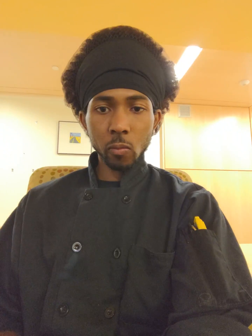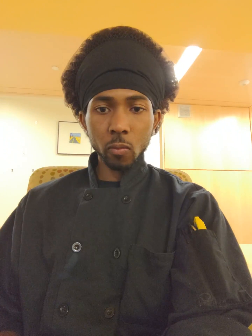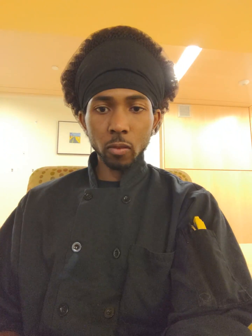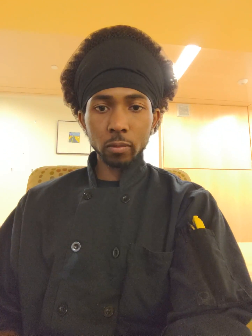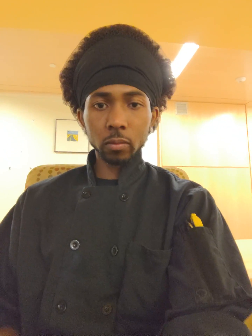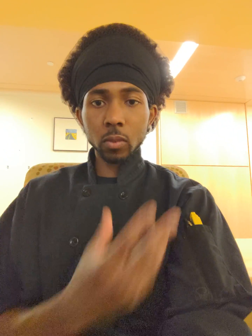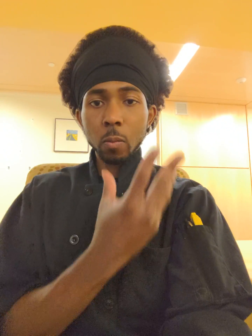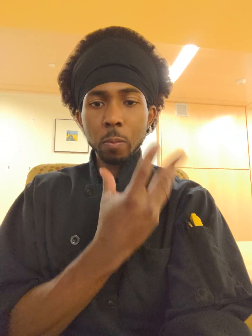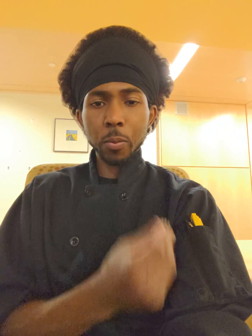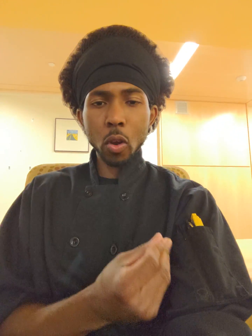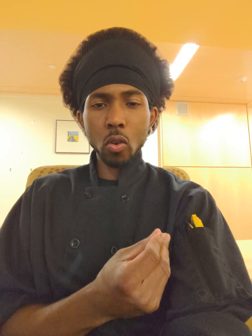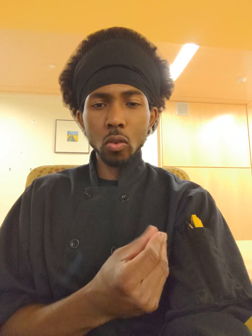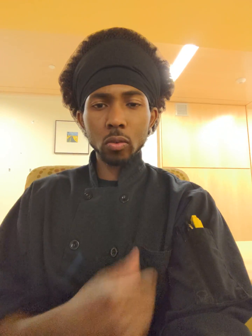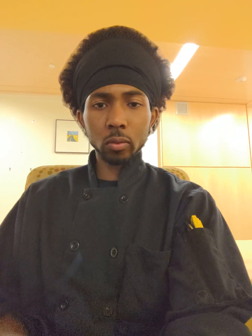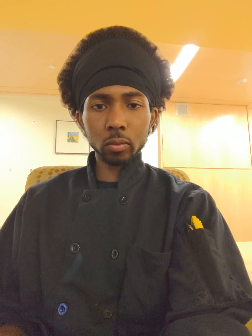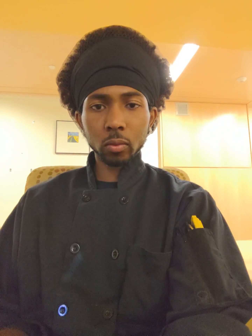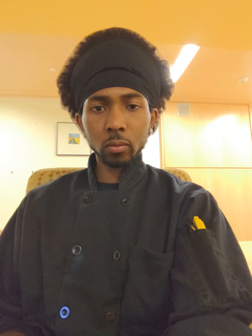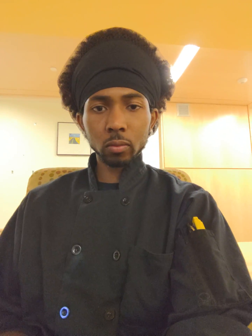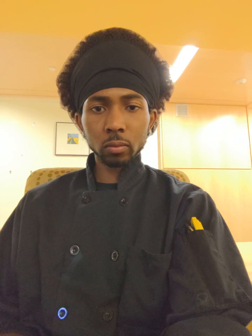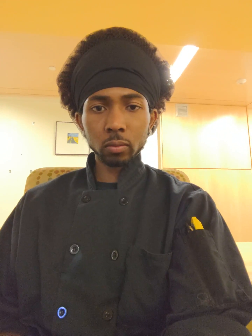poor